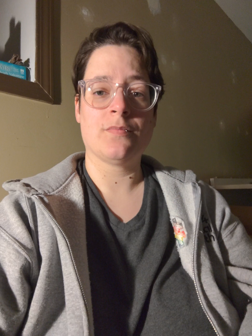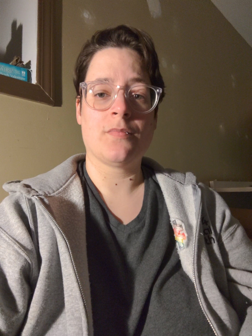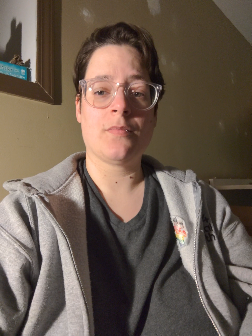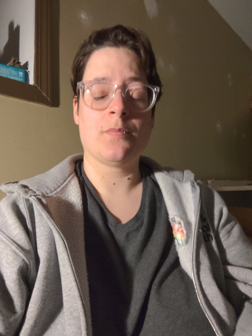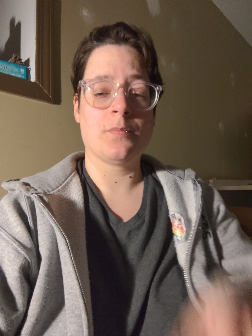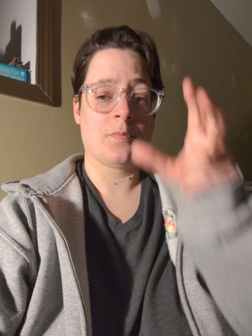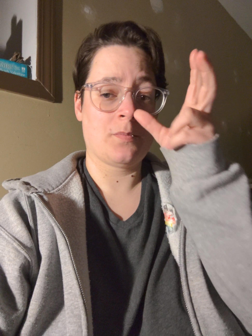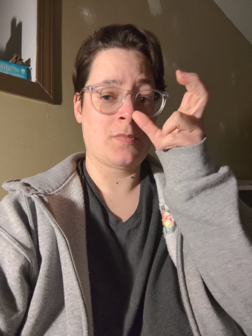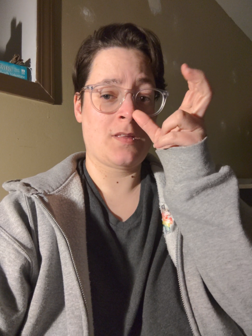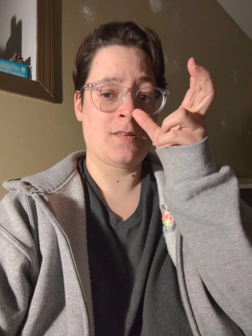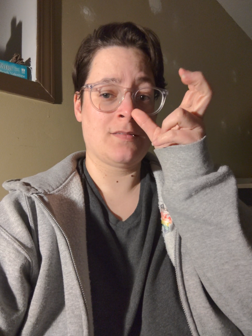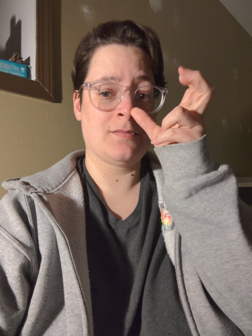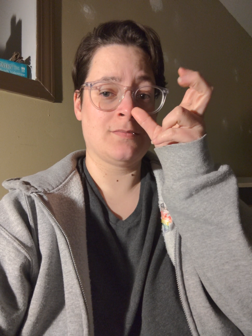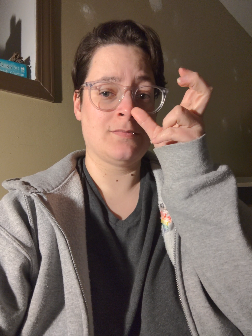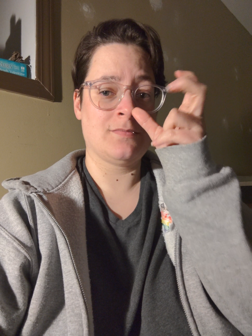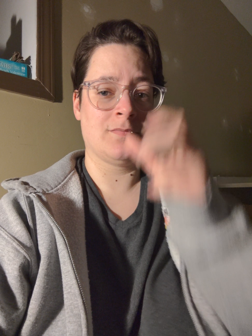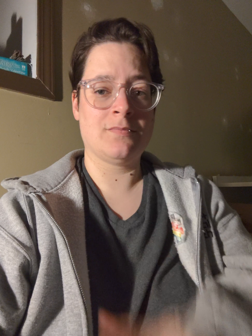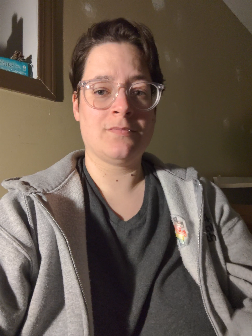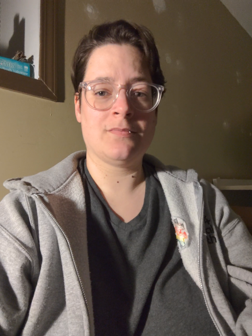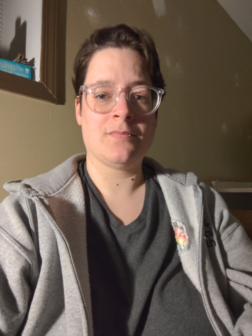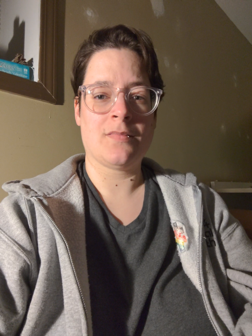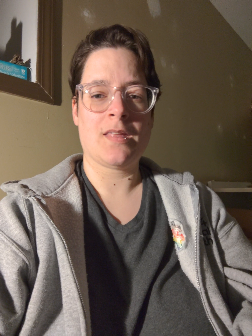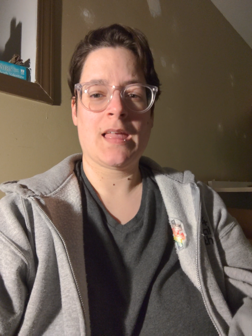bug